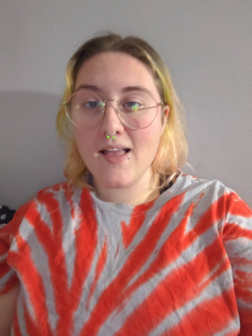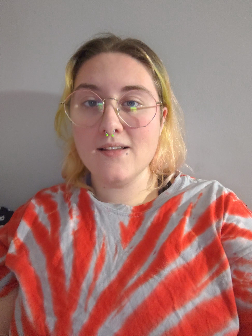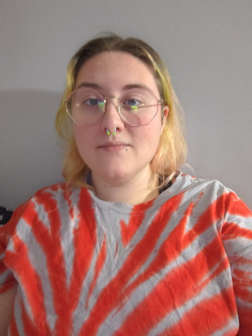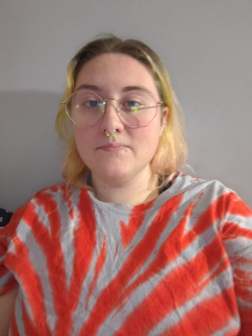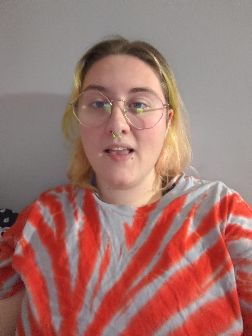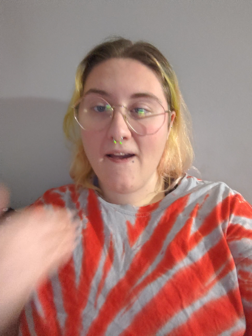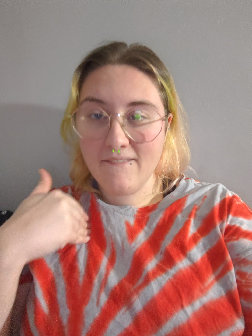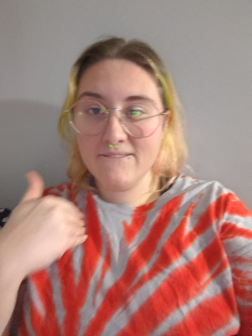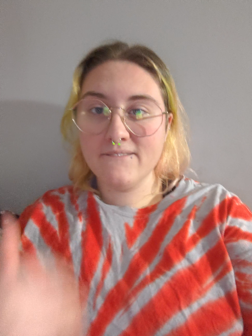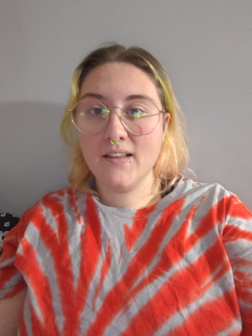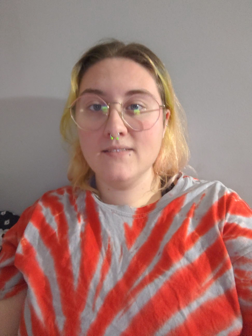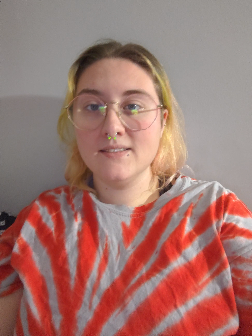have